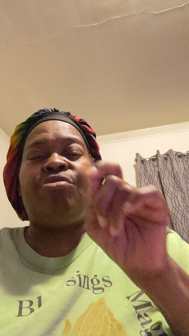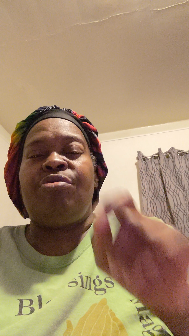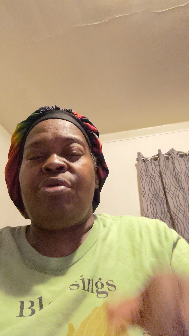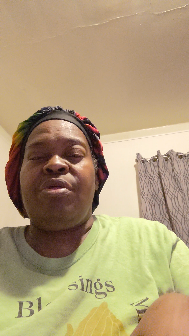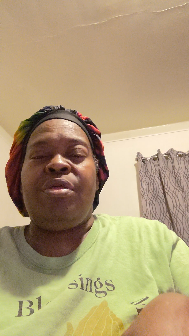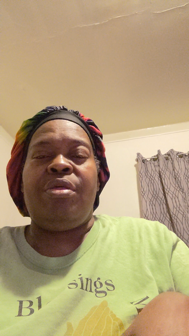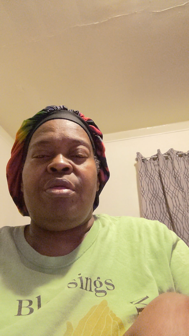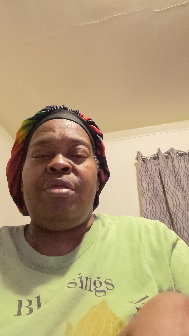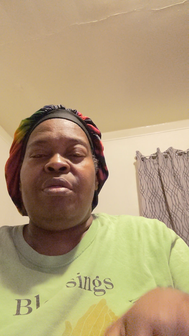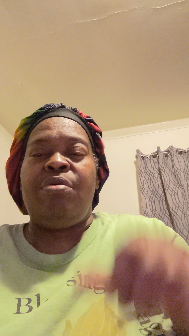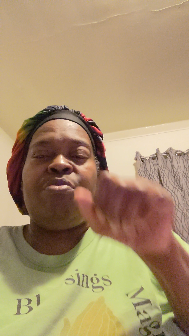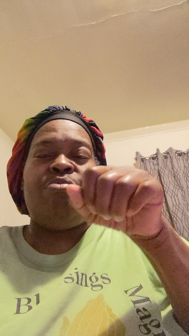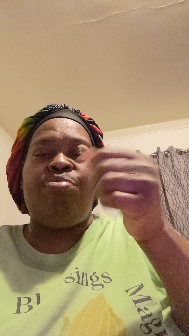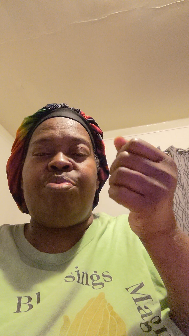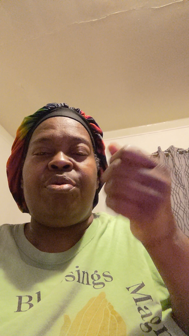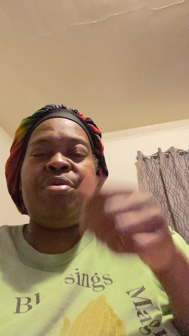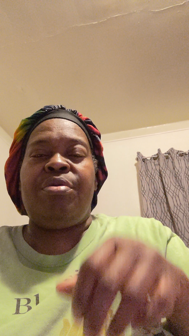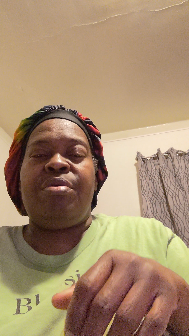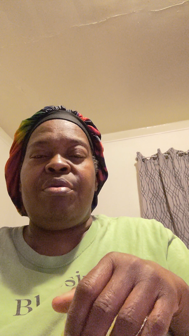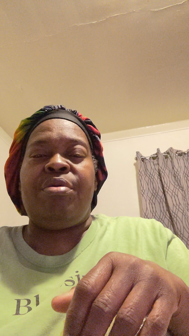break